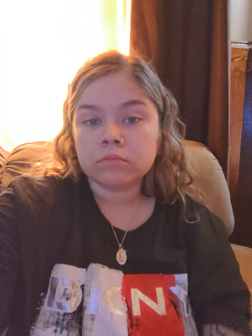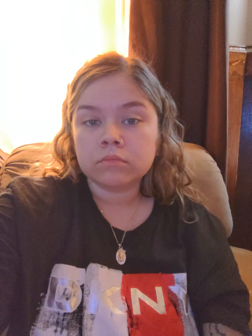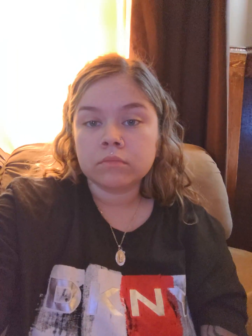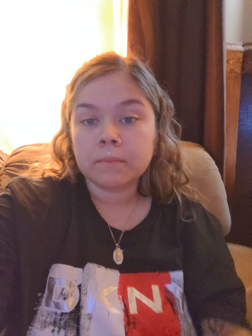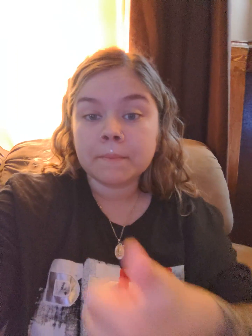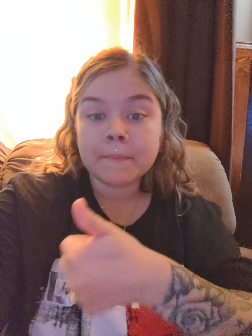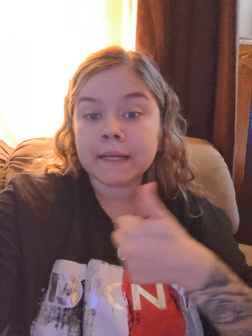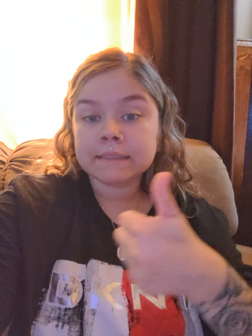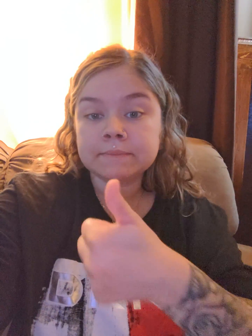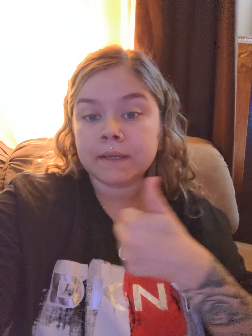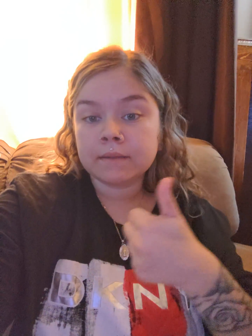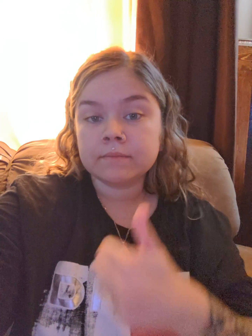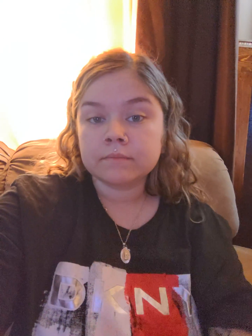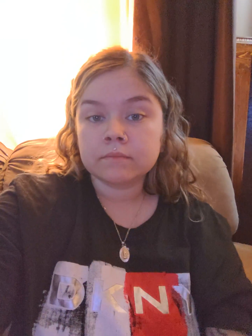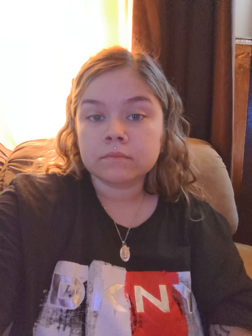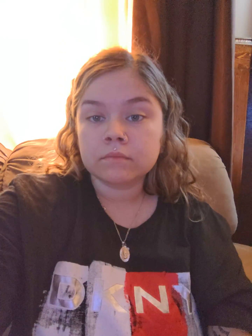basement